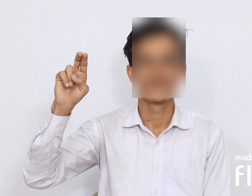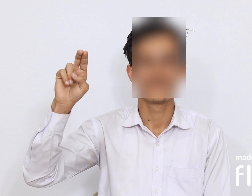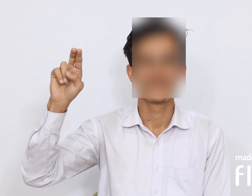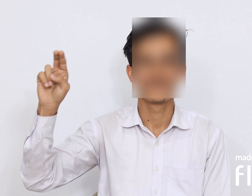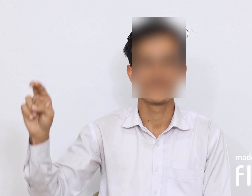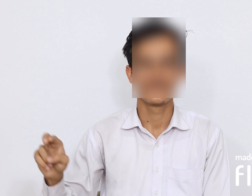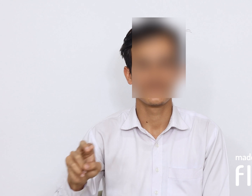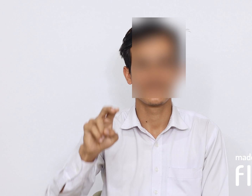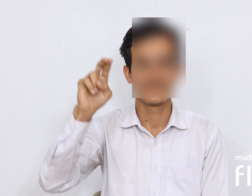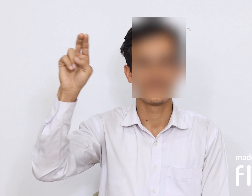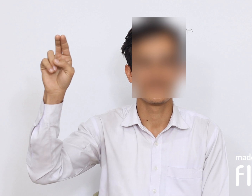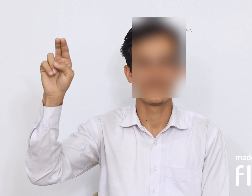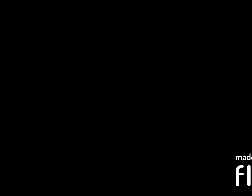ہ